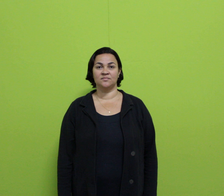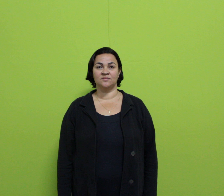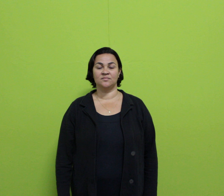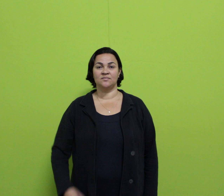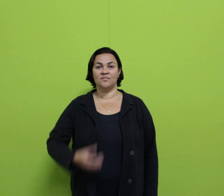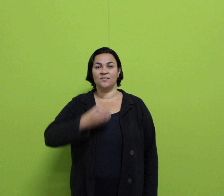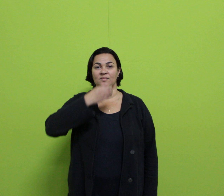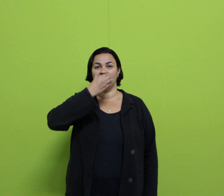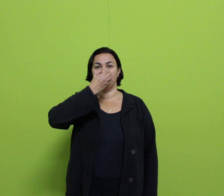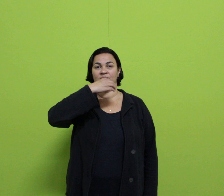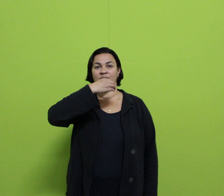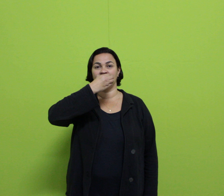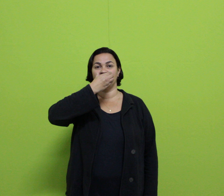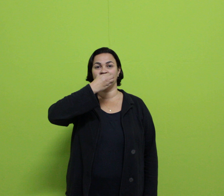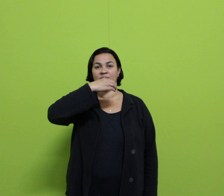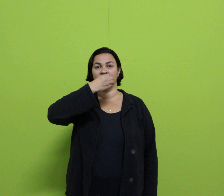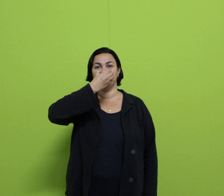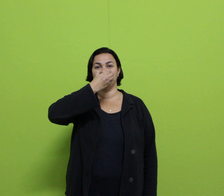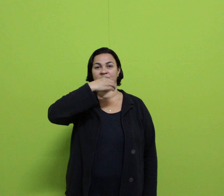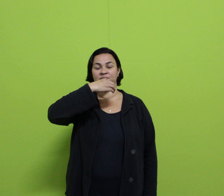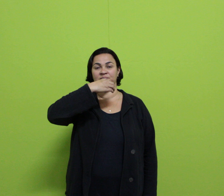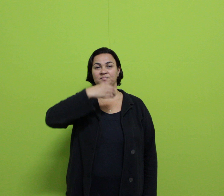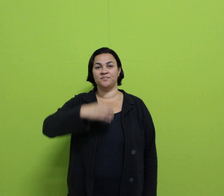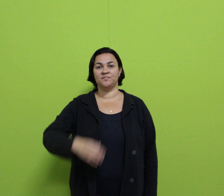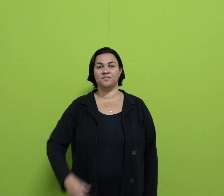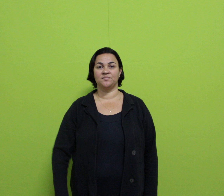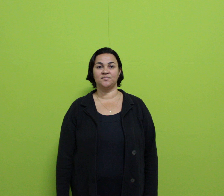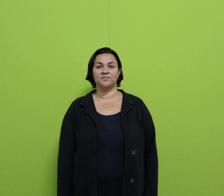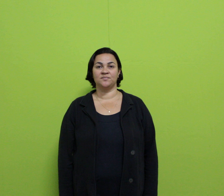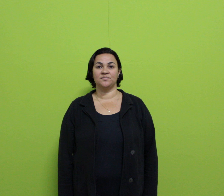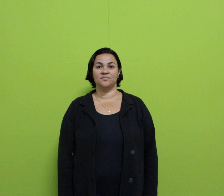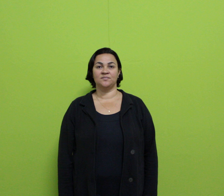maçã